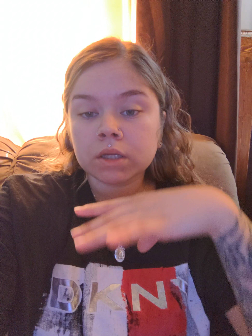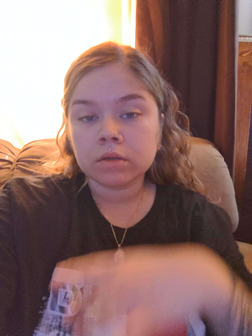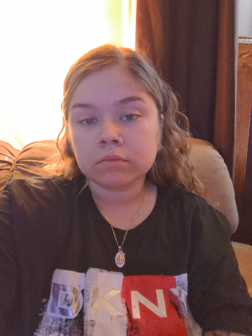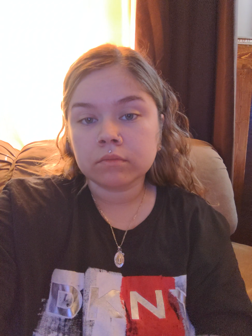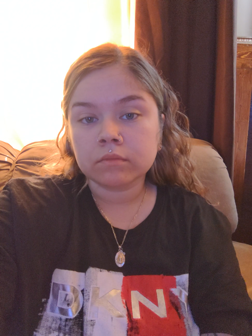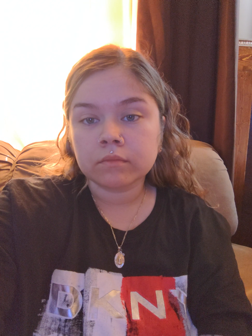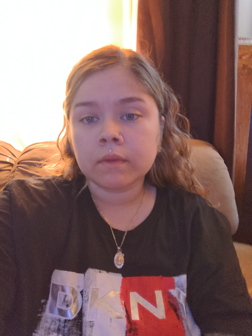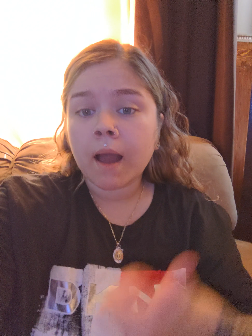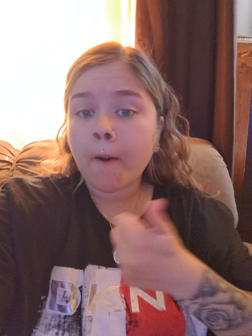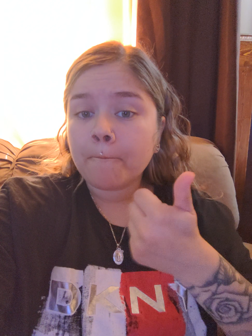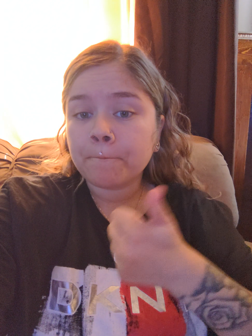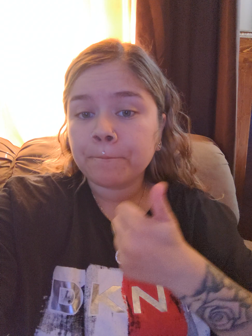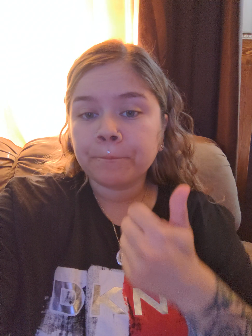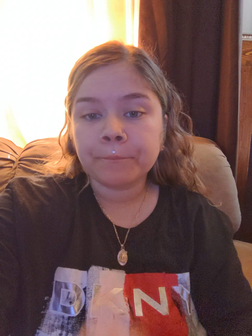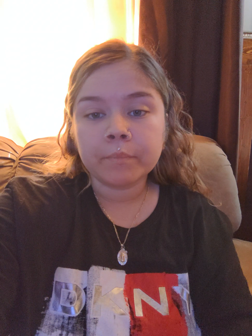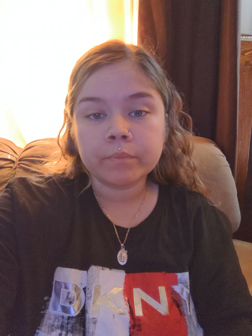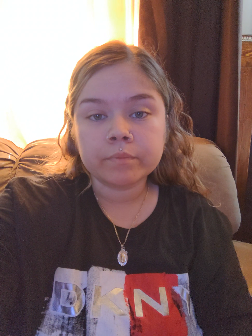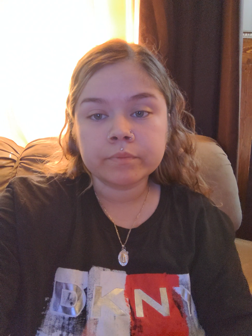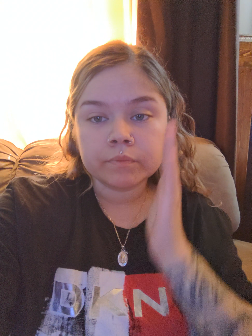help